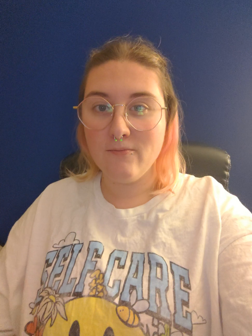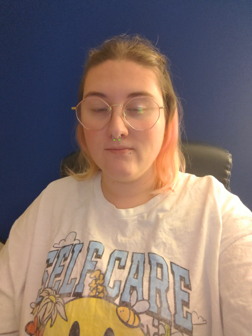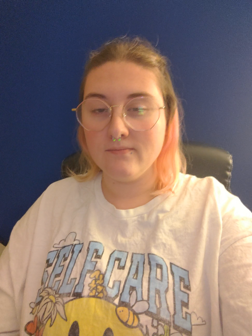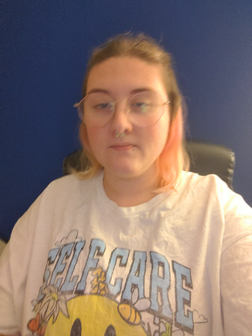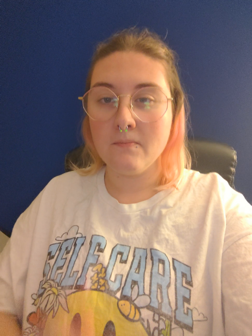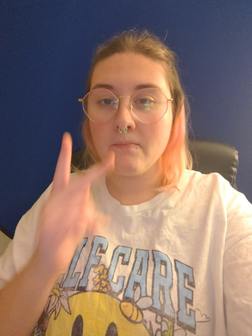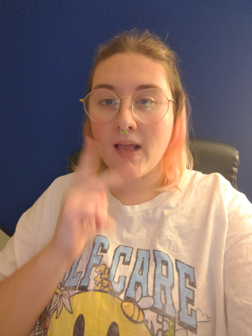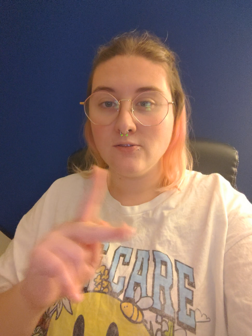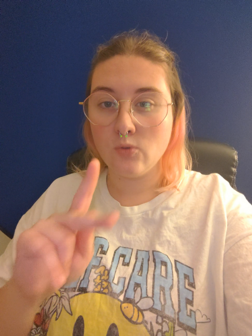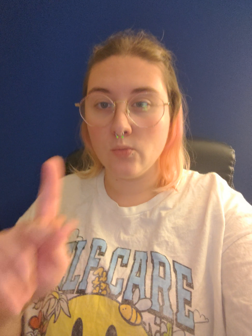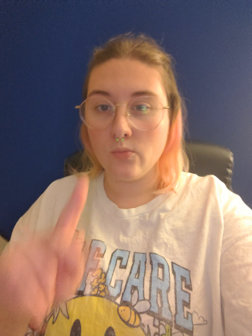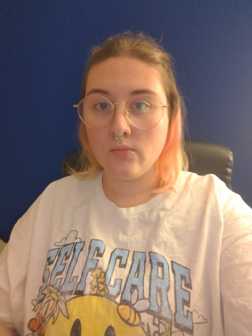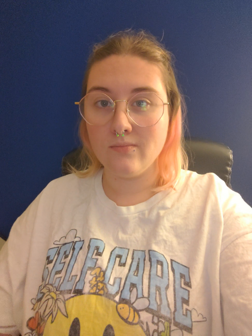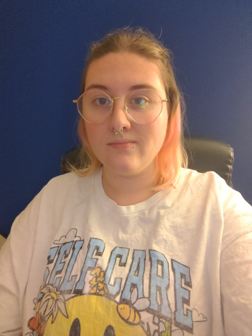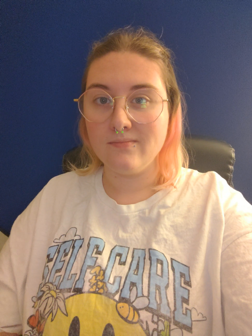pencil